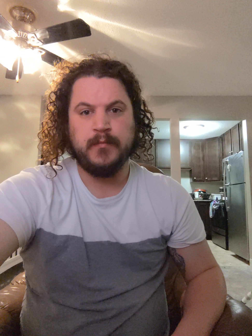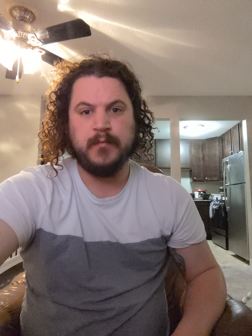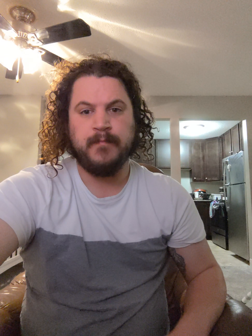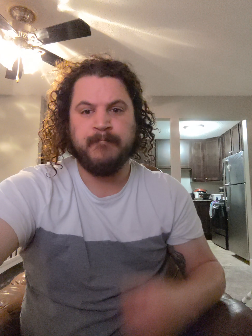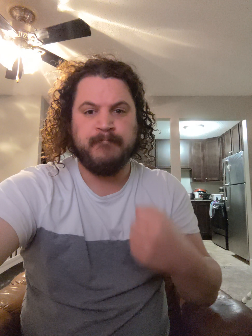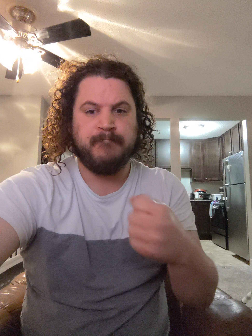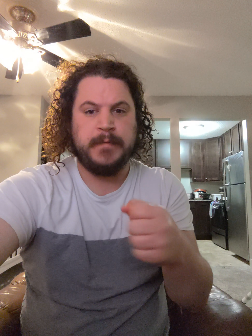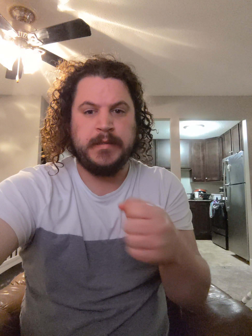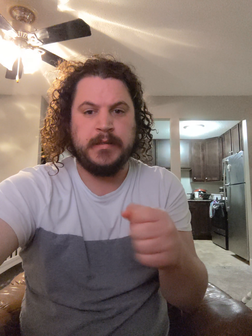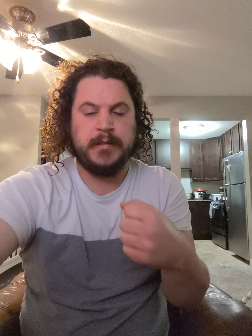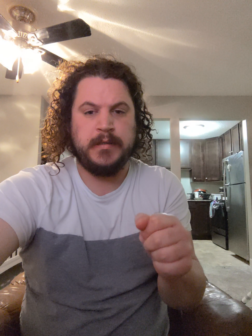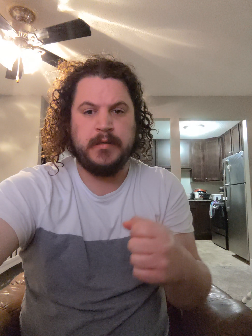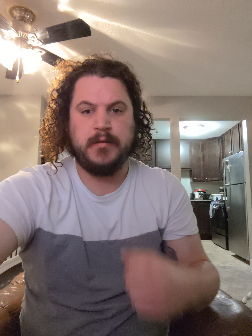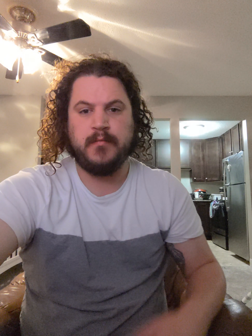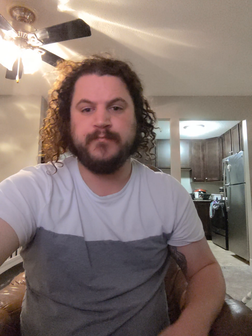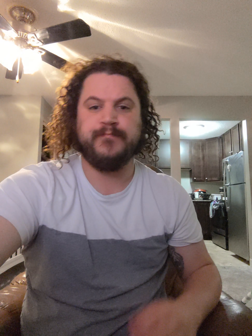make